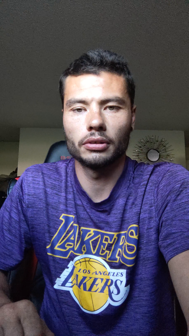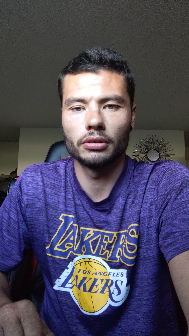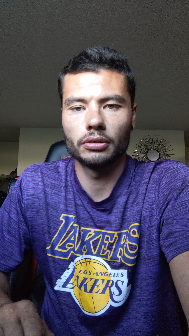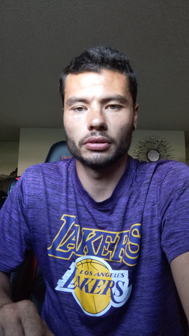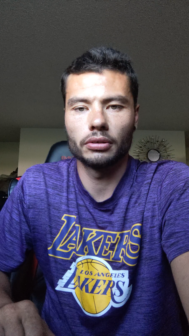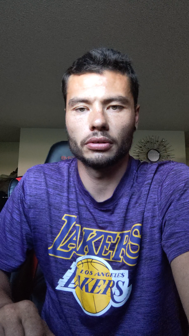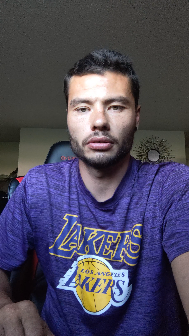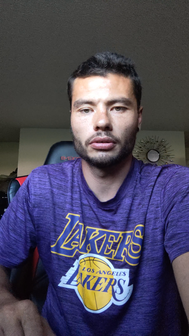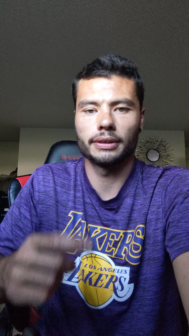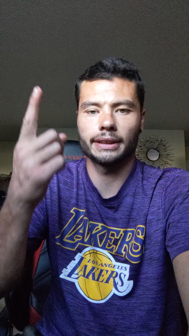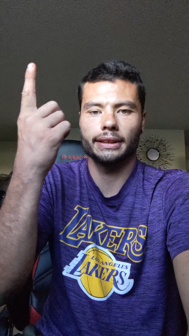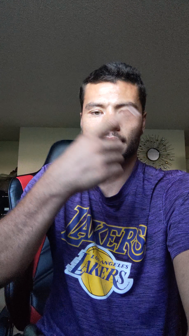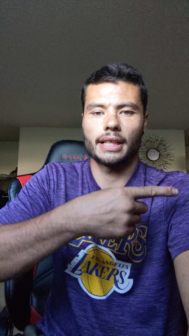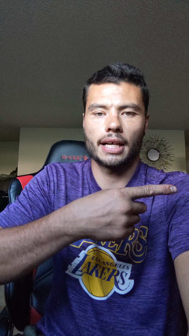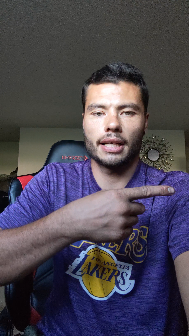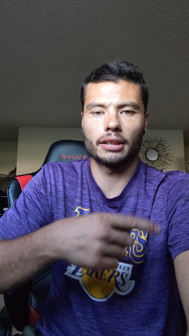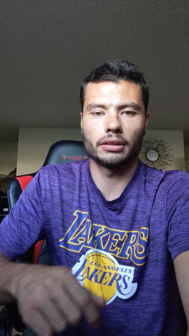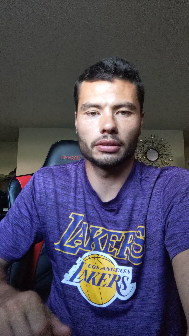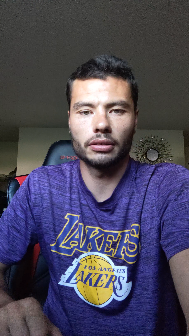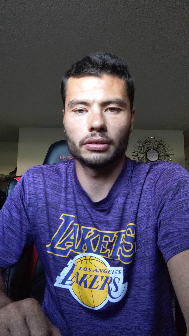day